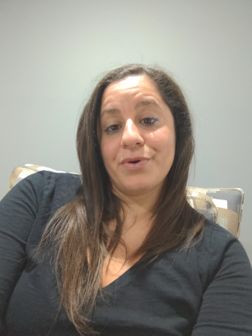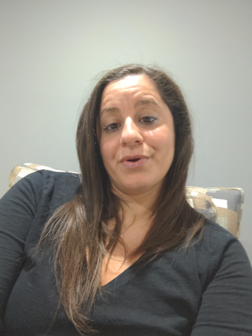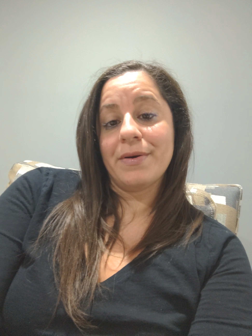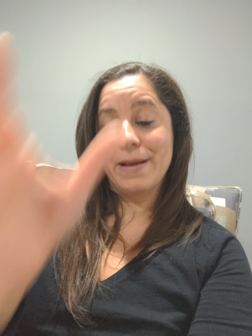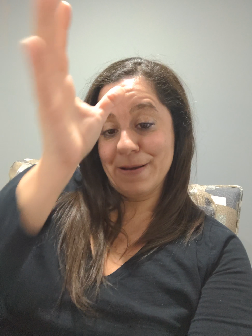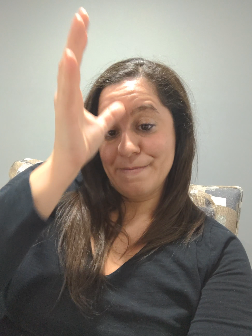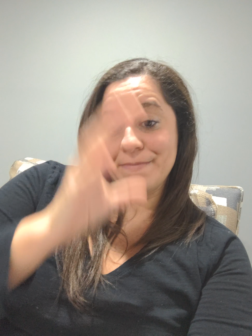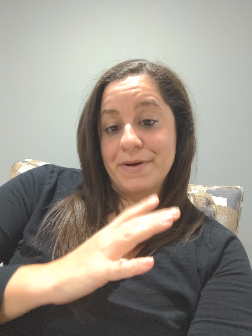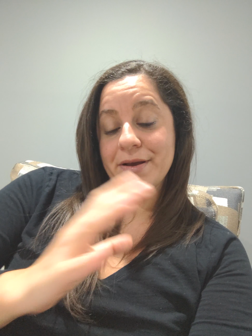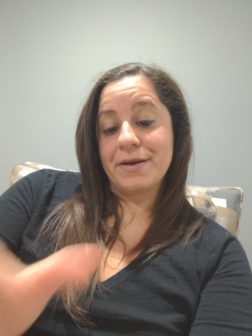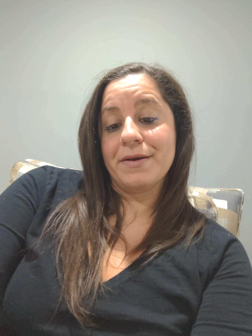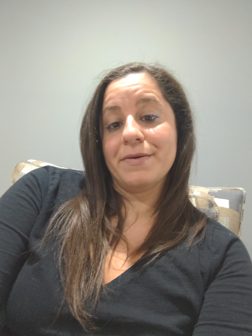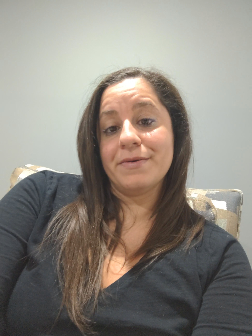man